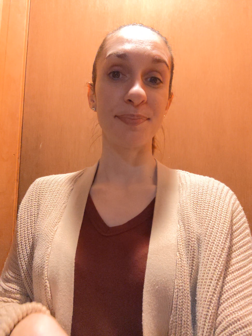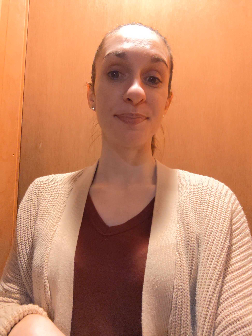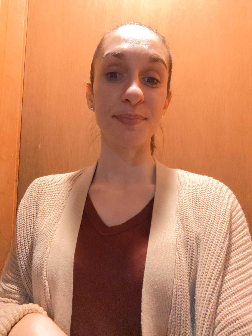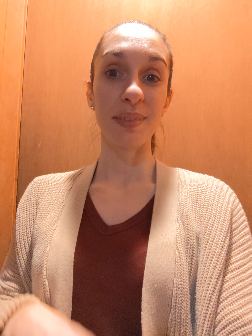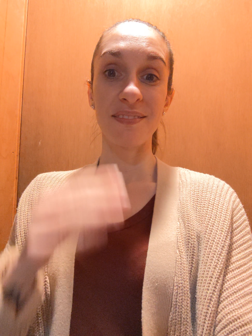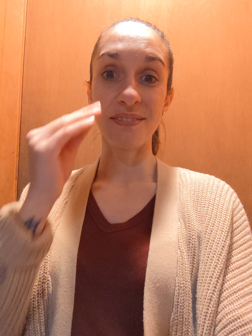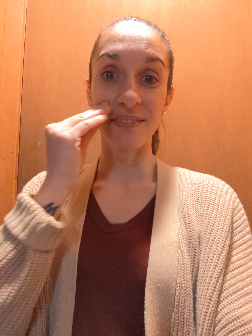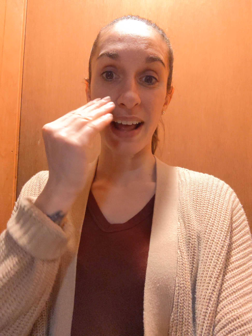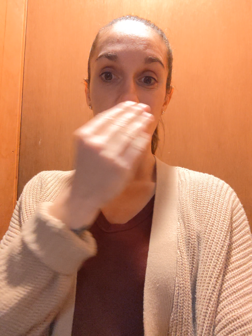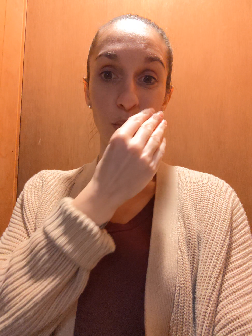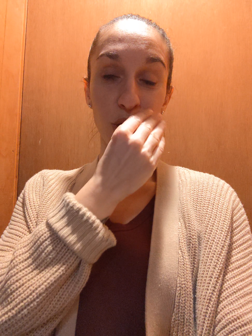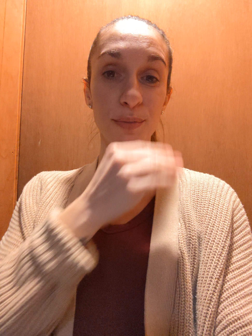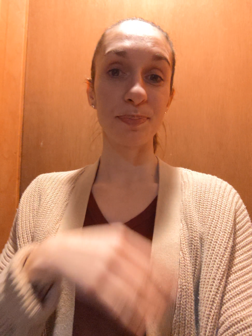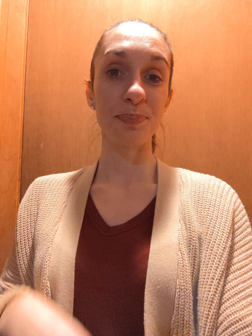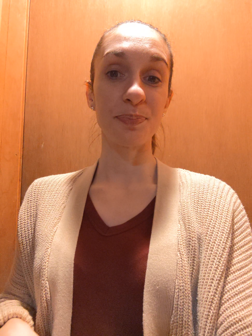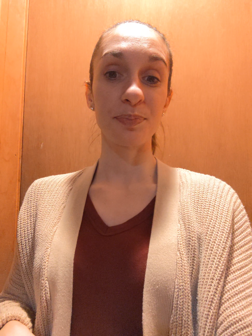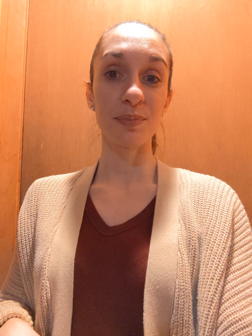flower